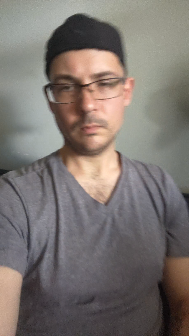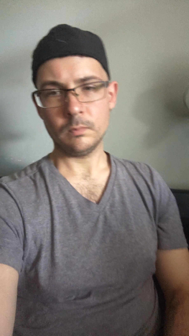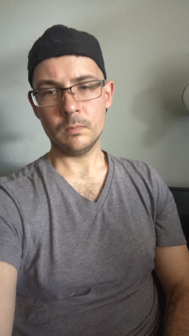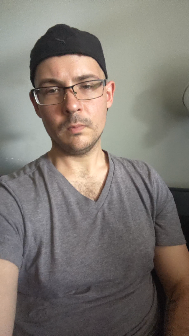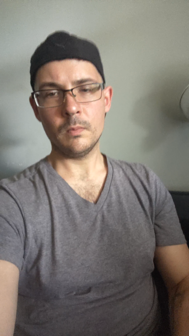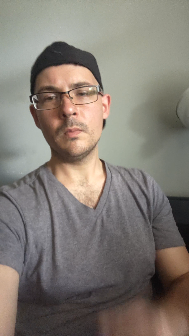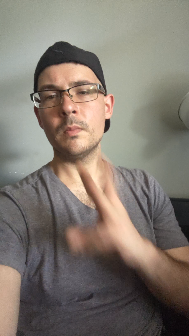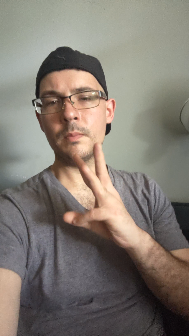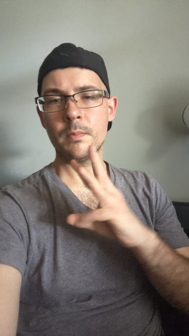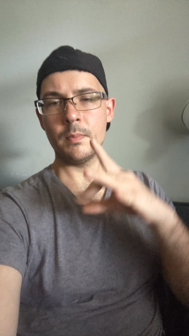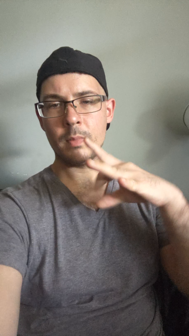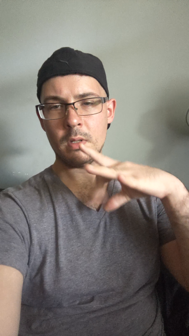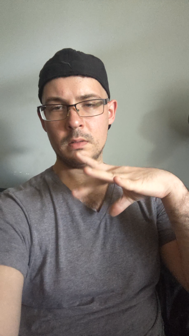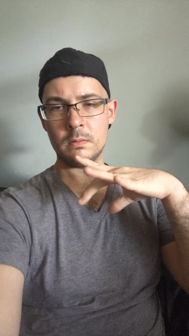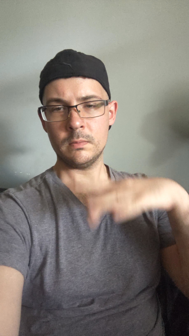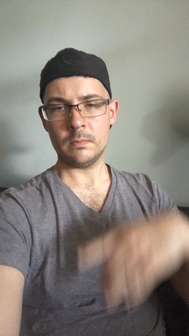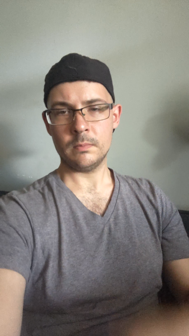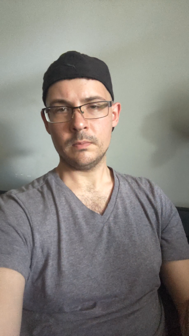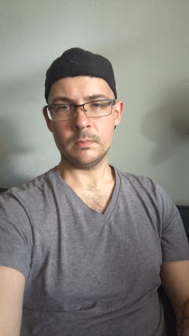melon